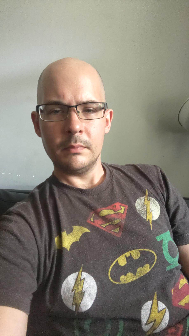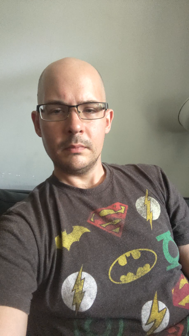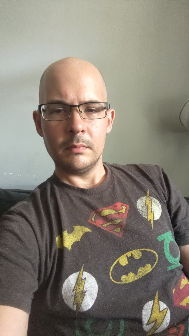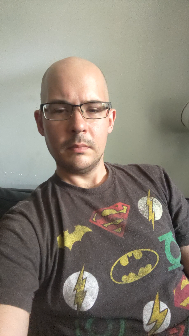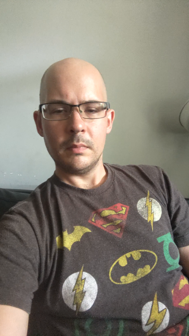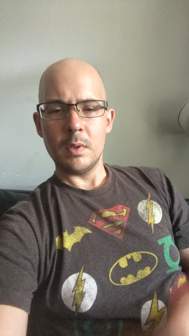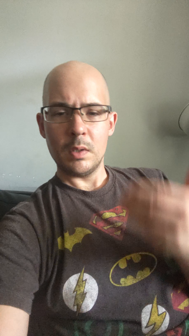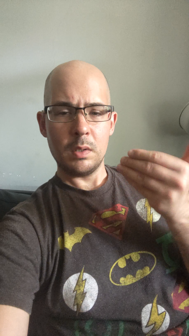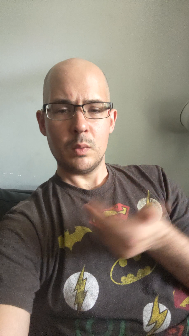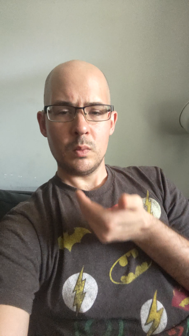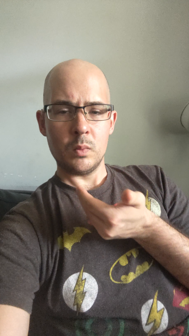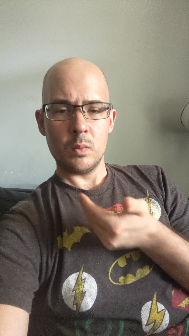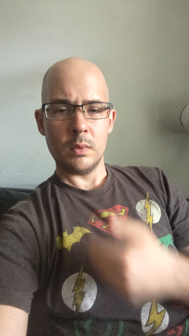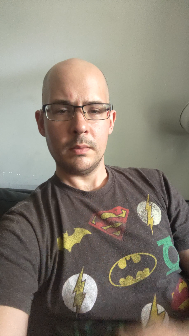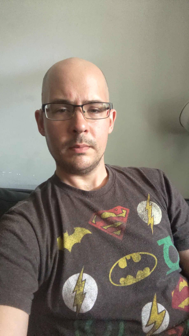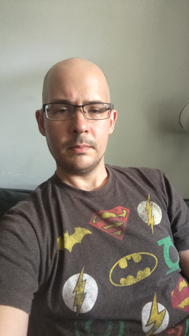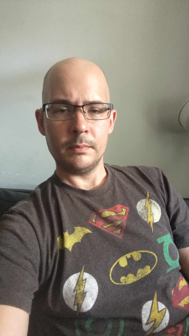new